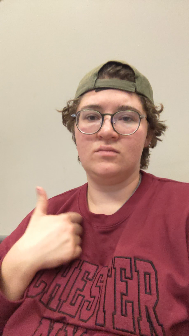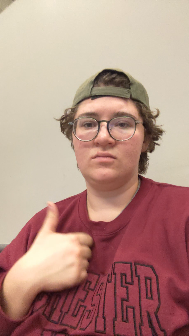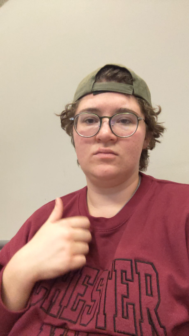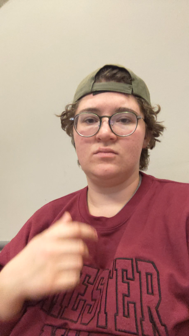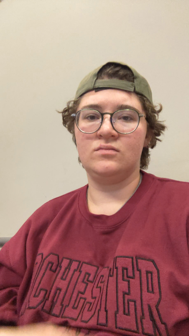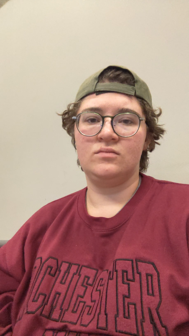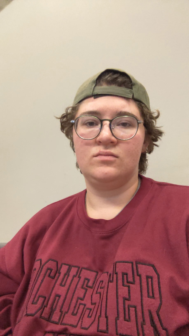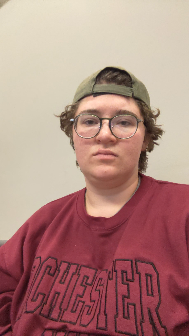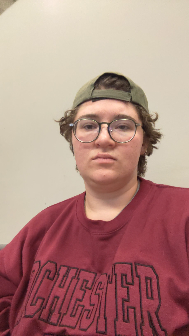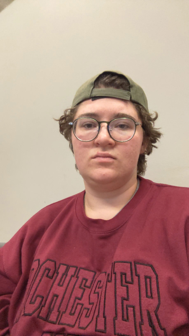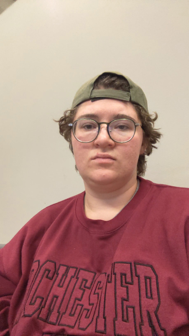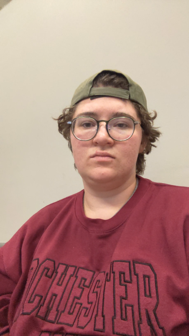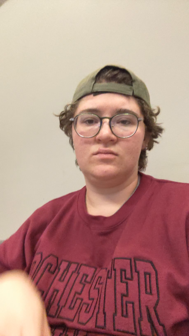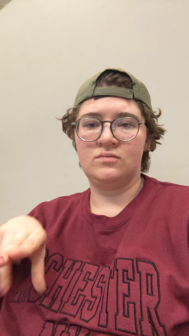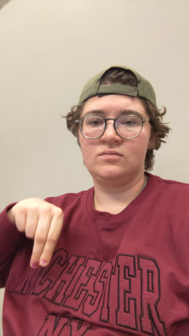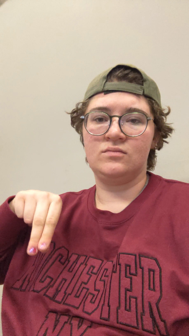diaper